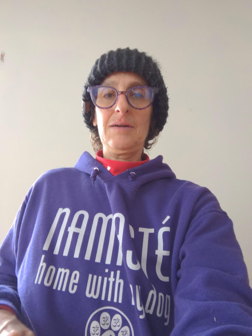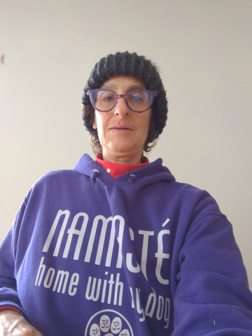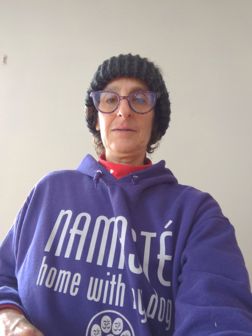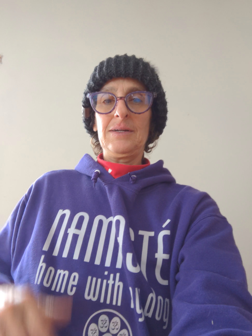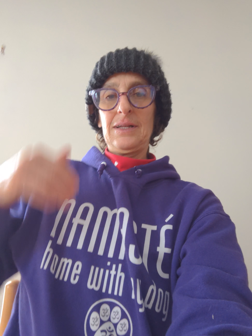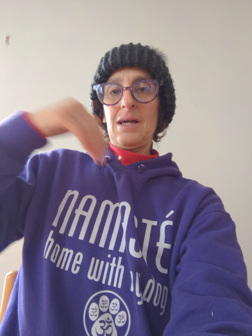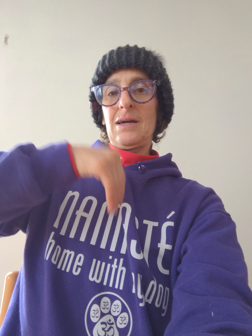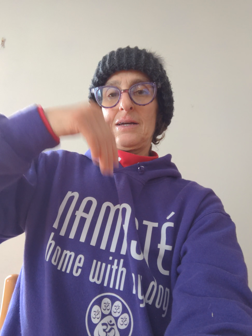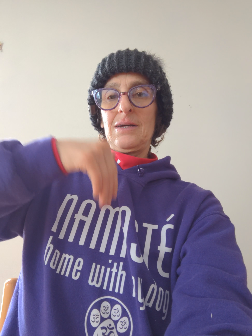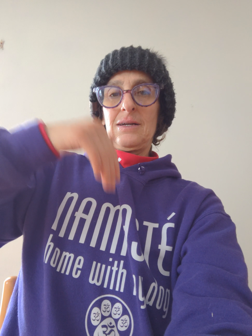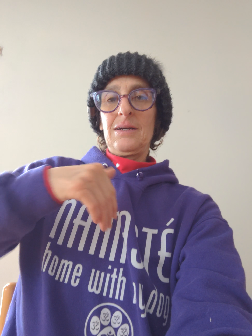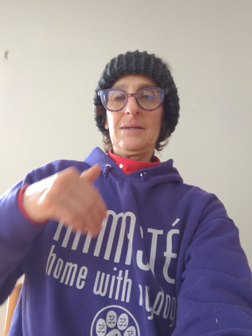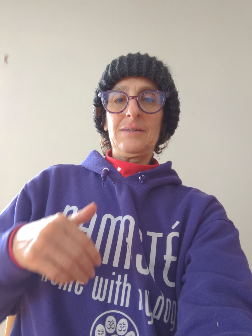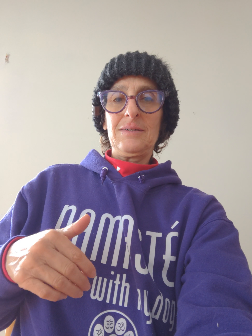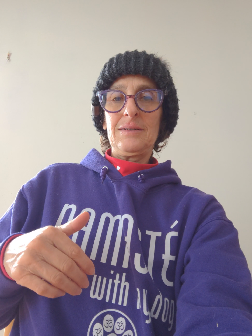night